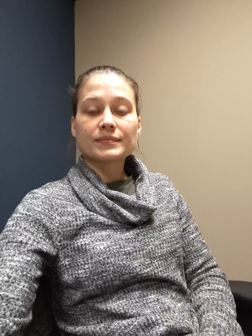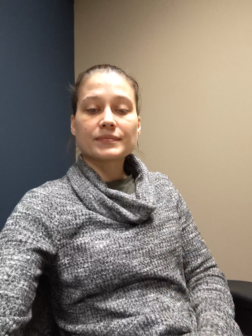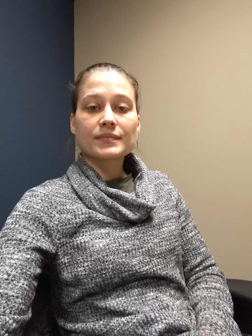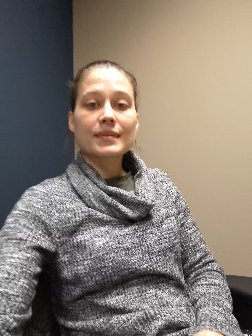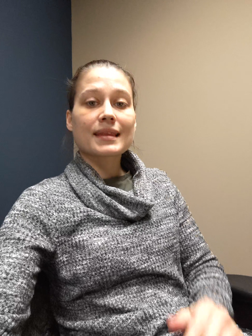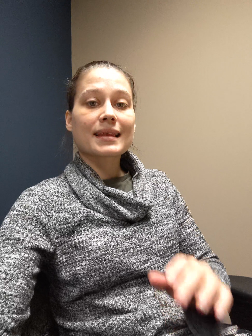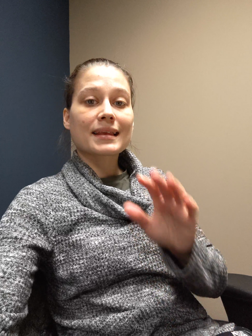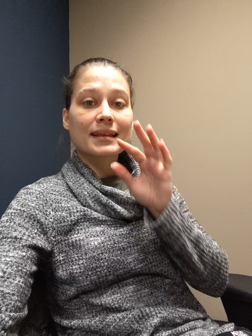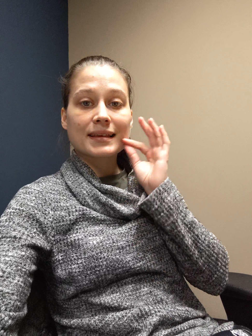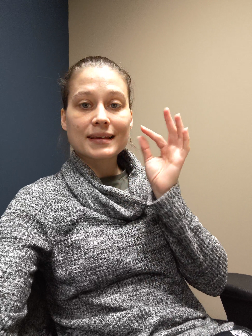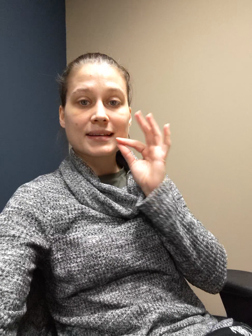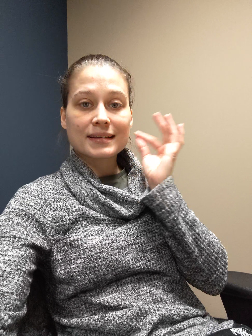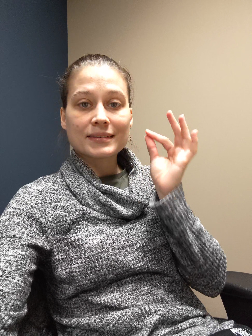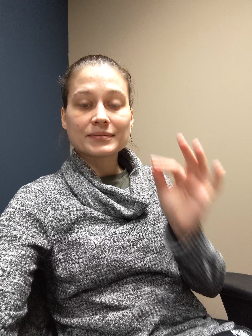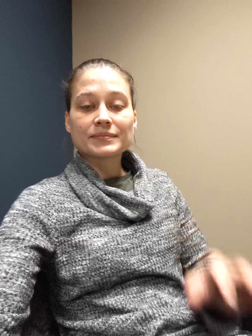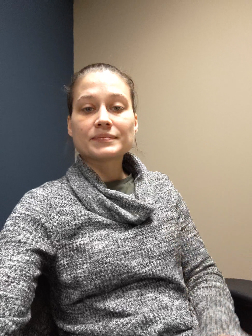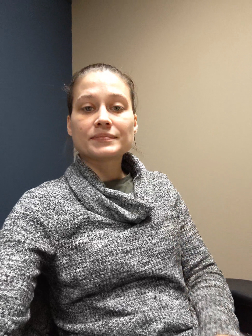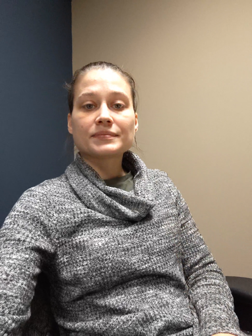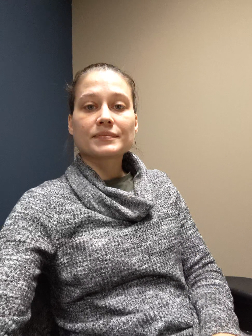kitty